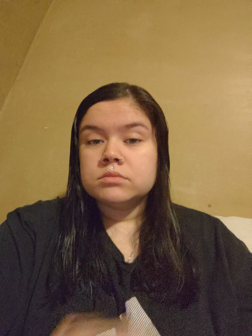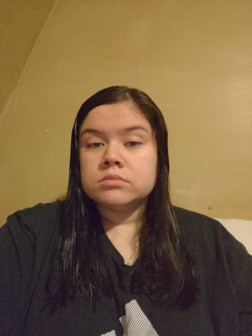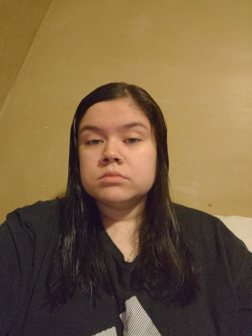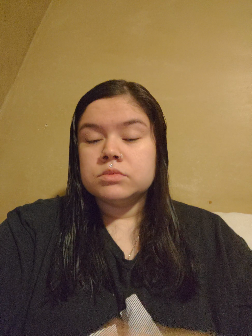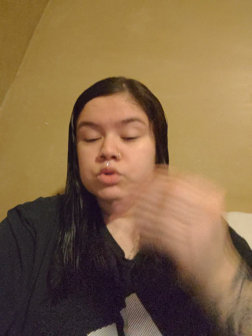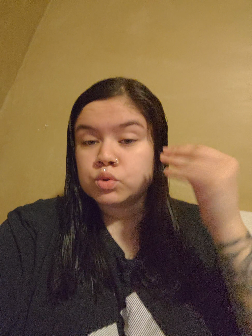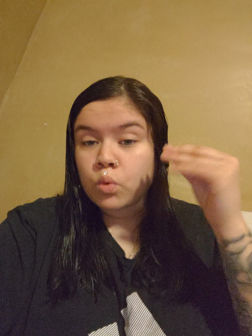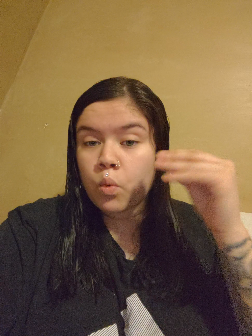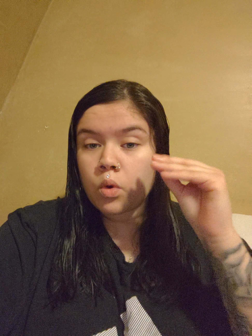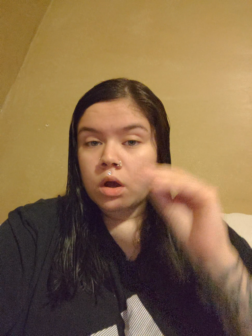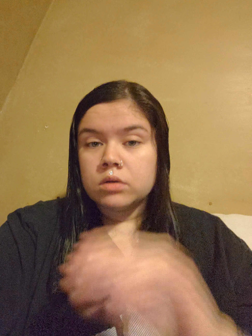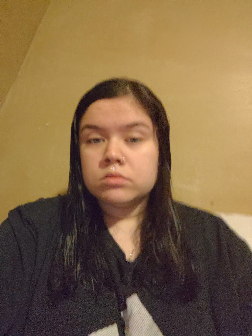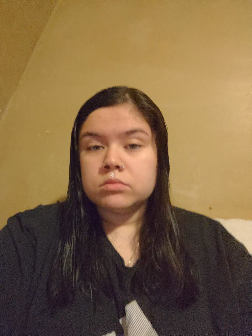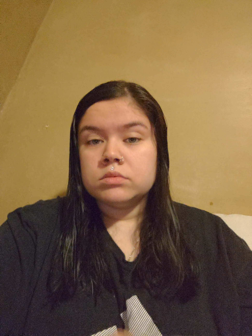store